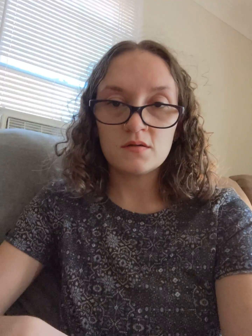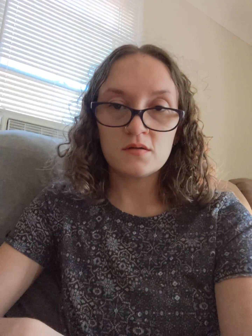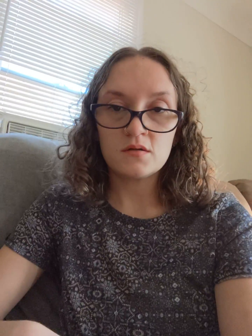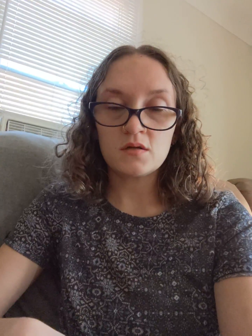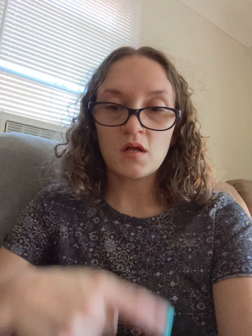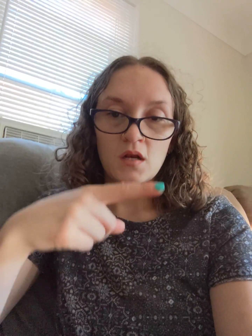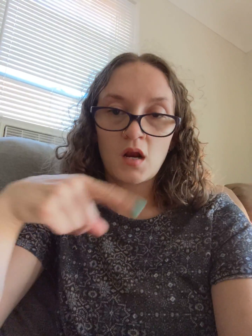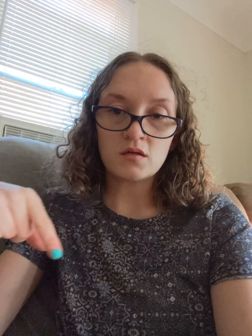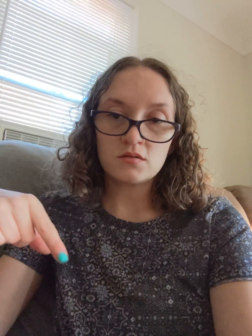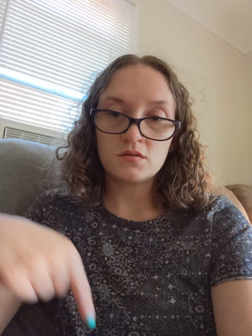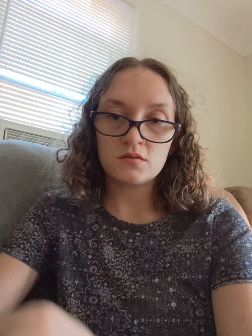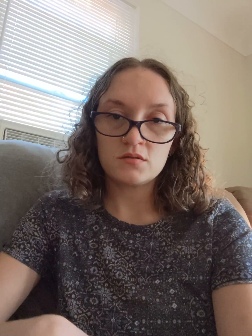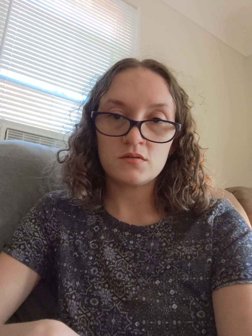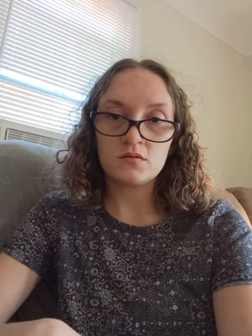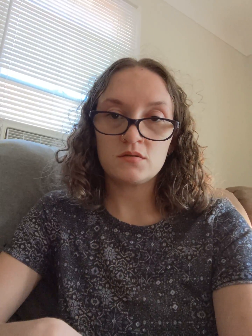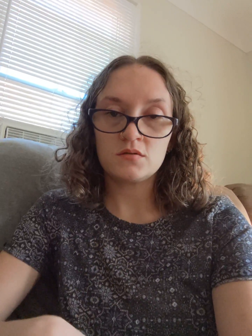cut